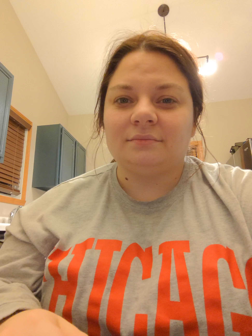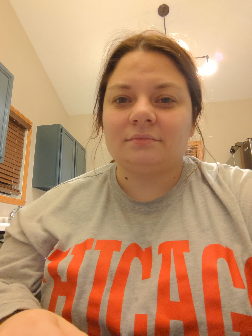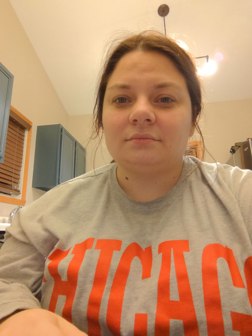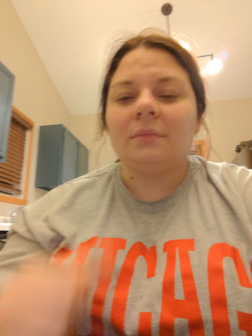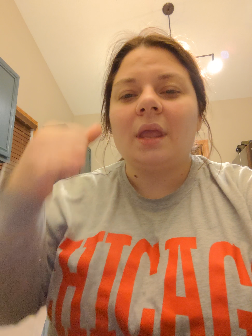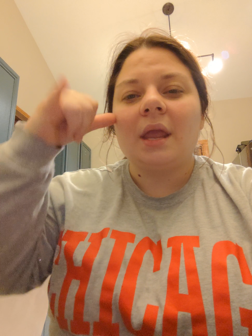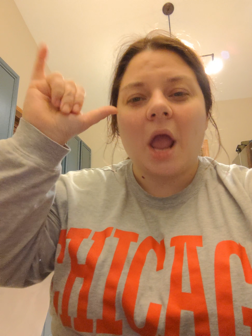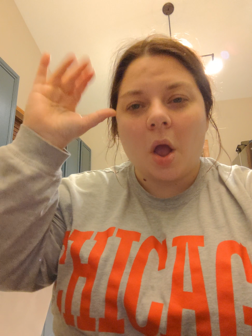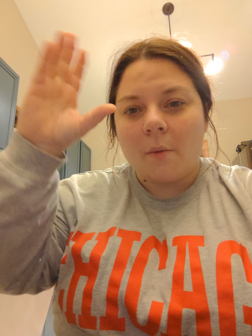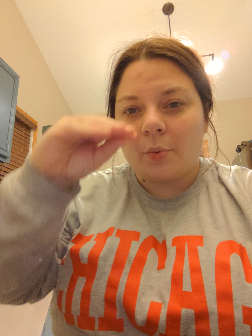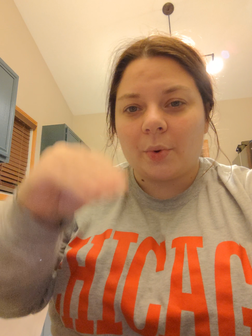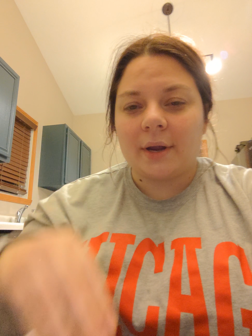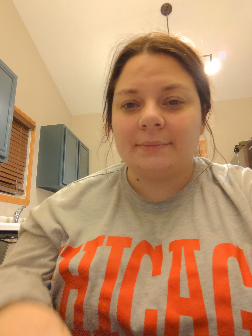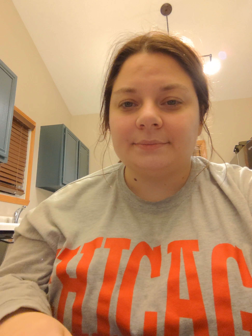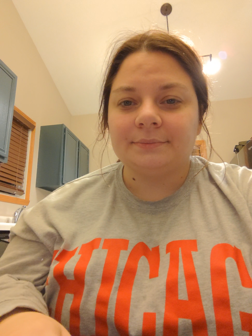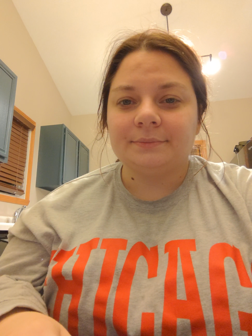cowboy